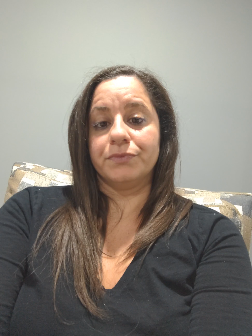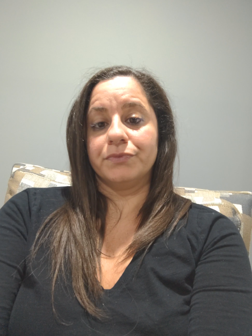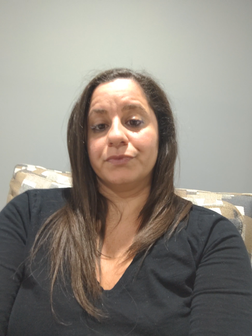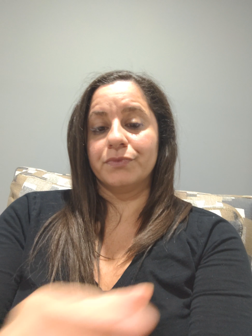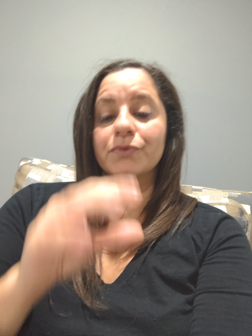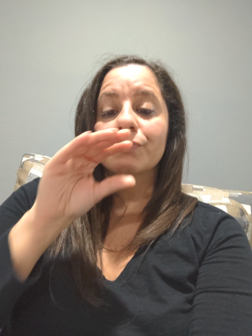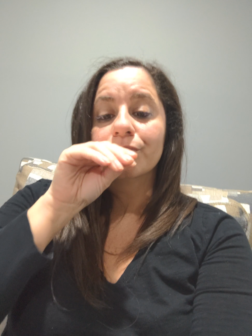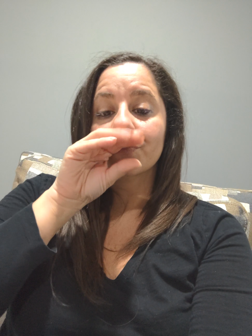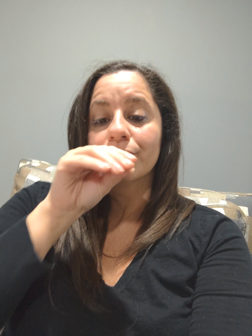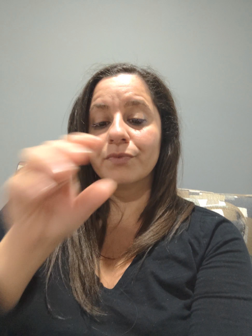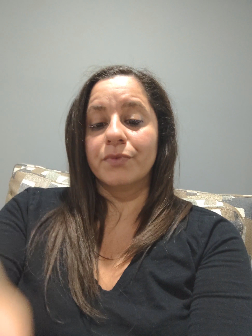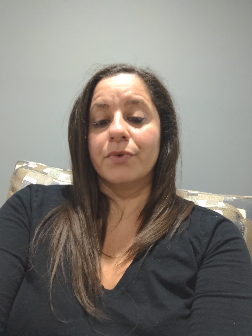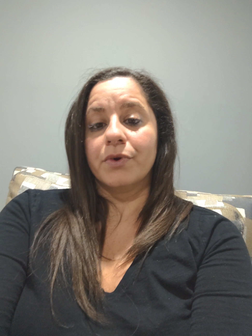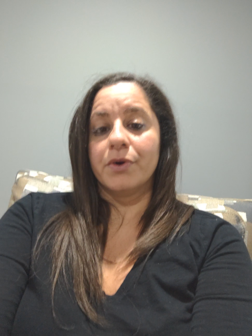goose